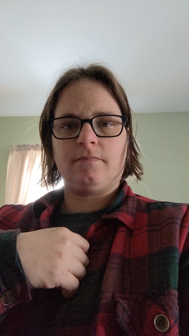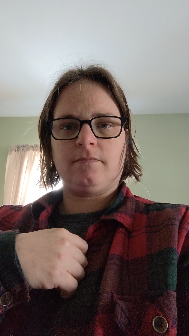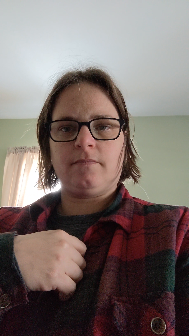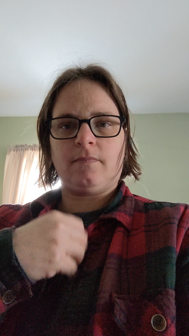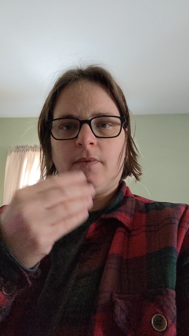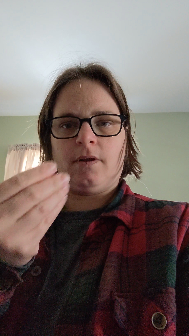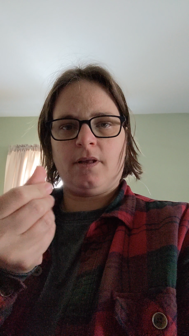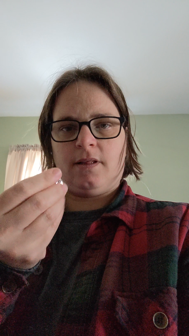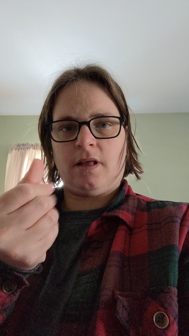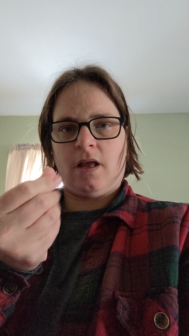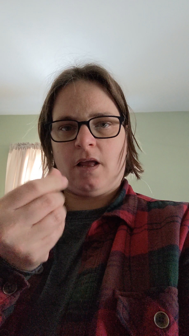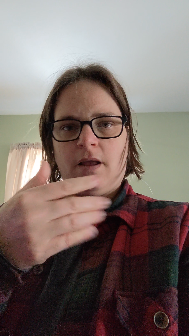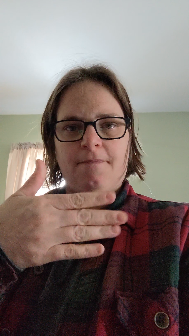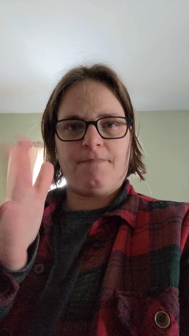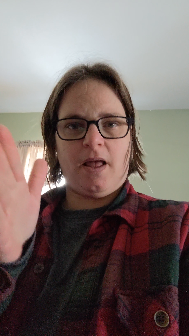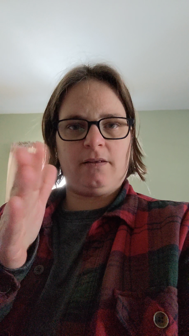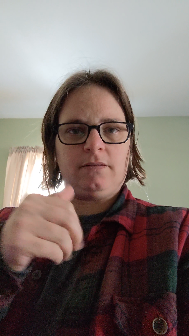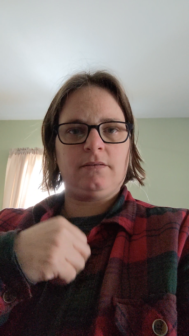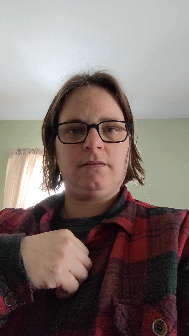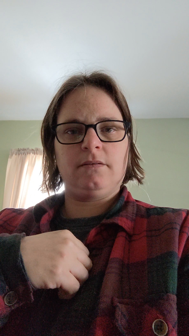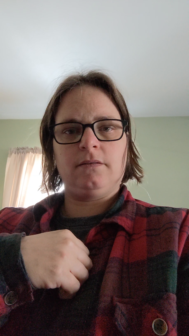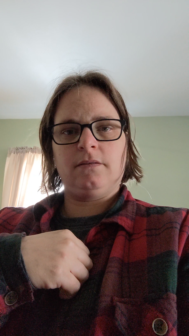sandbox